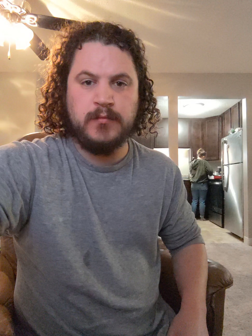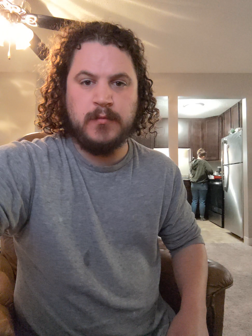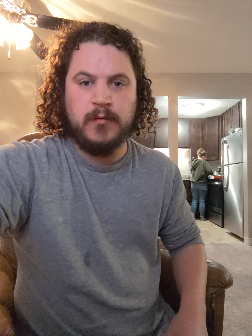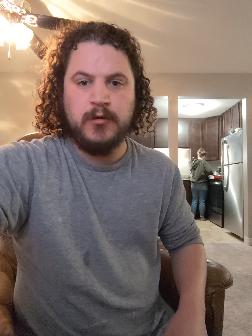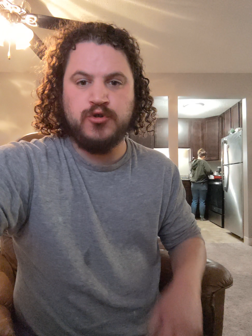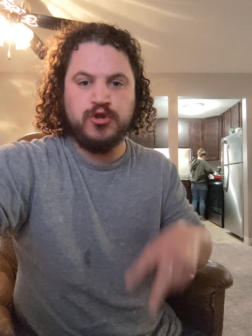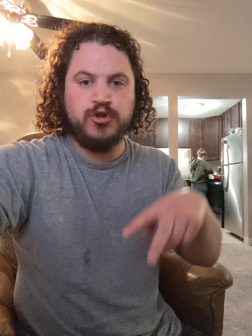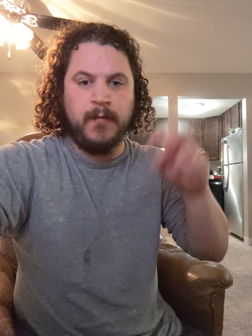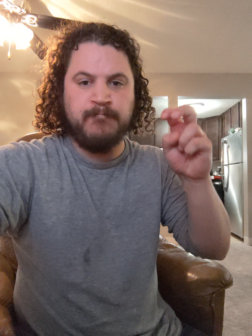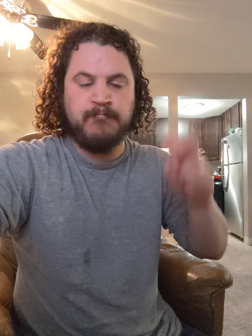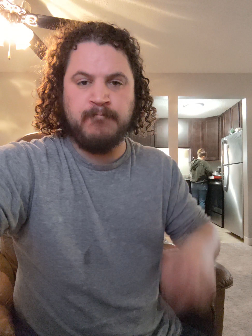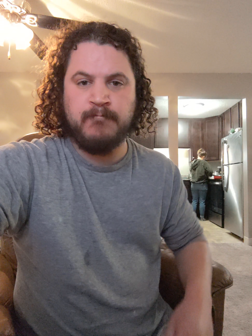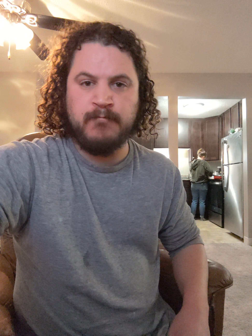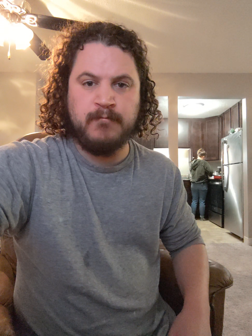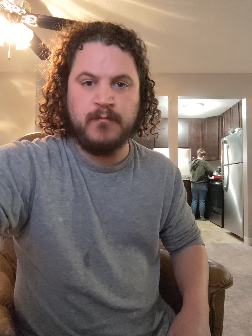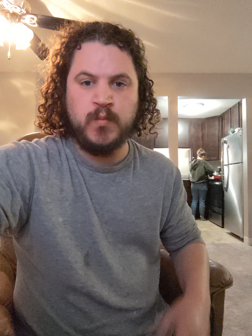jump